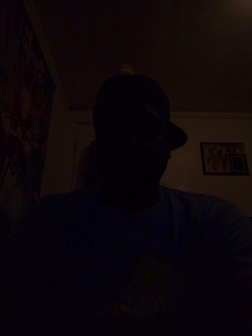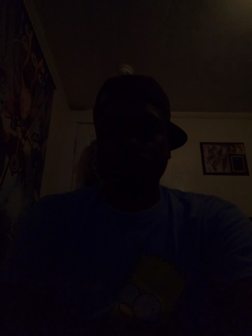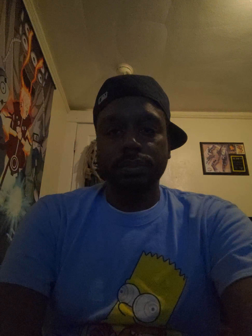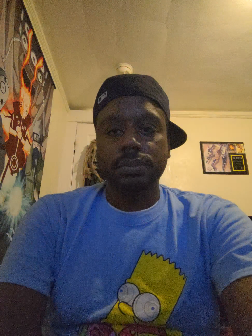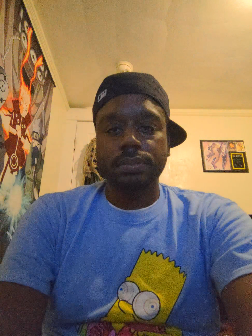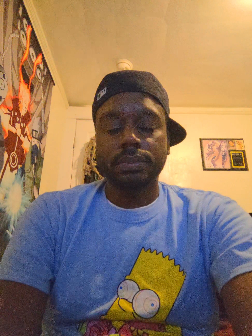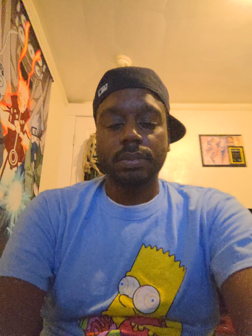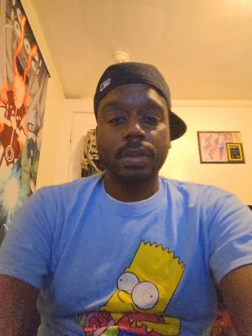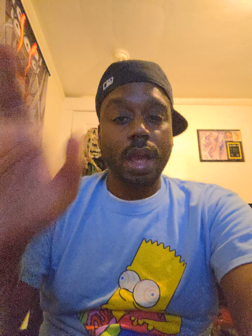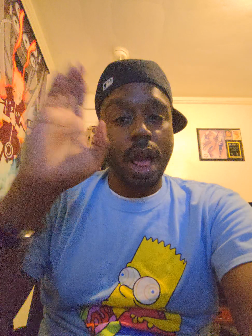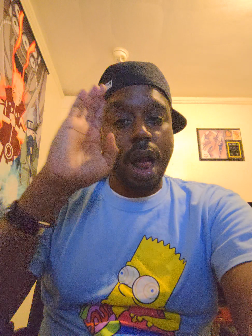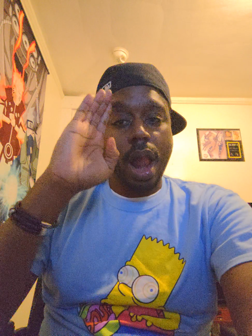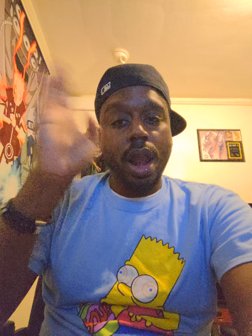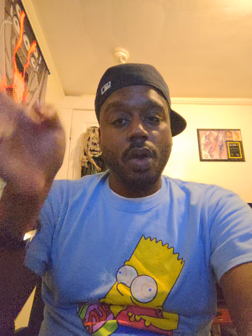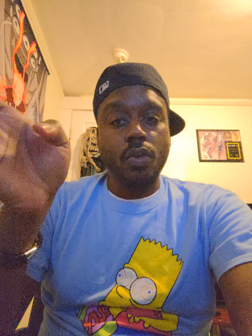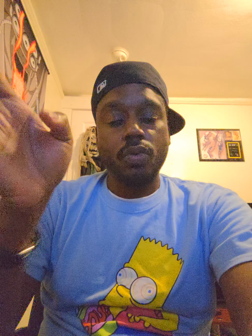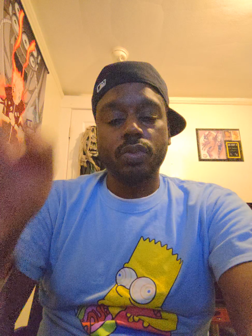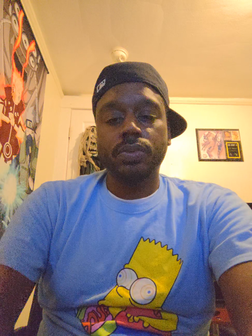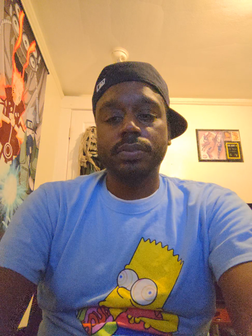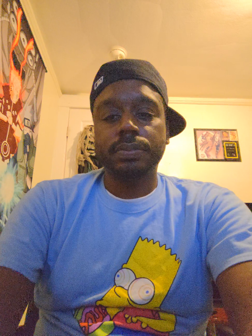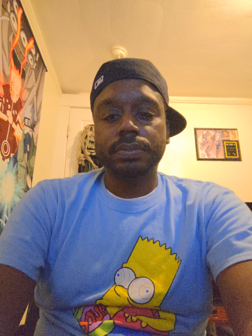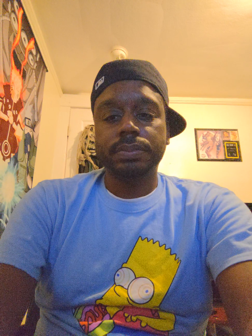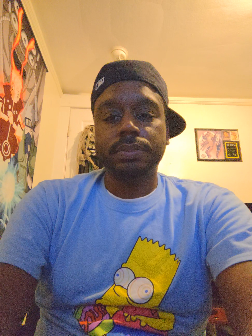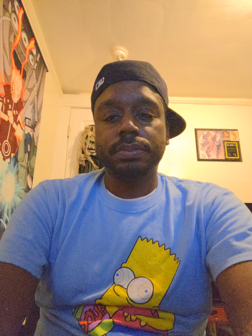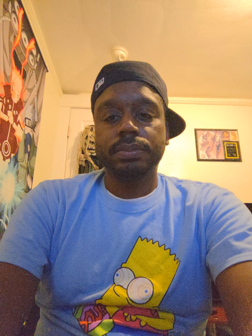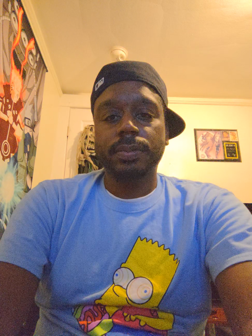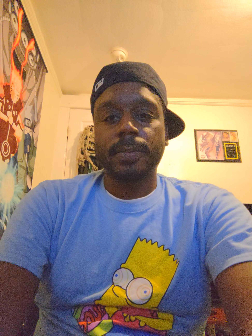hello